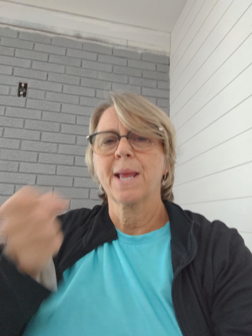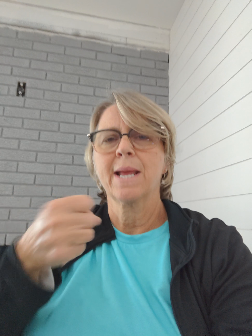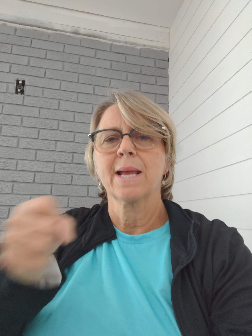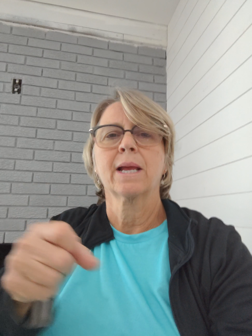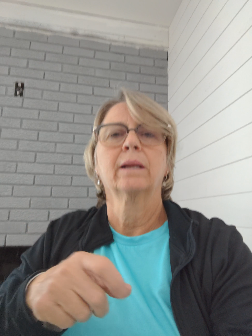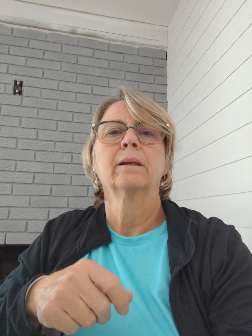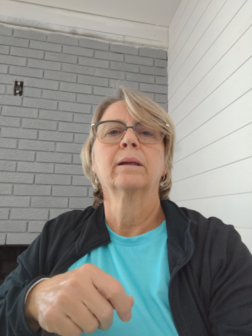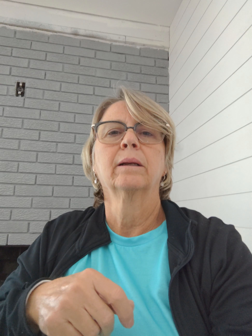make